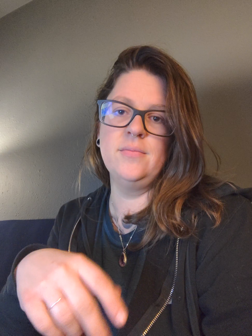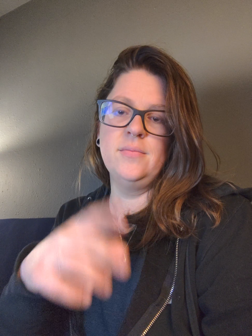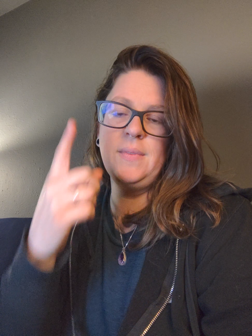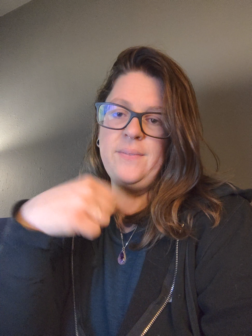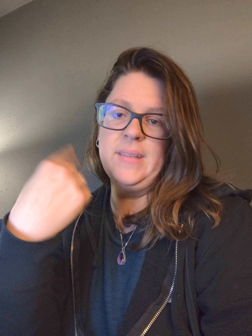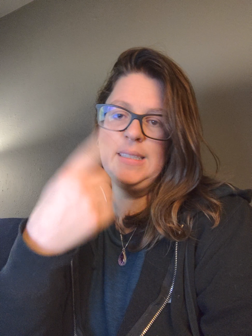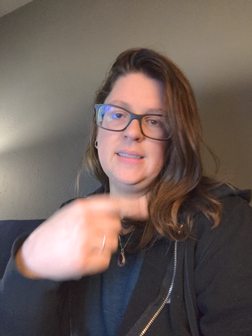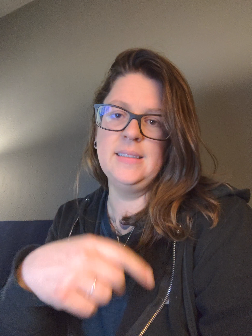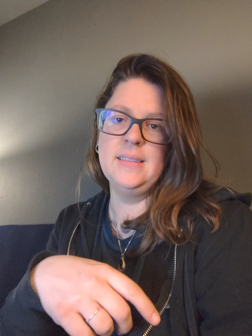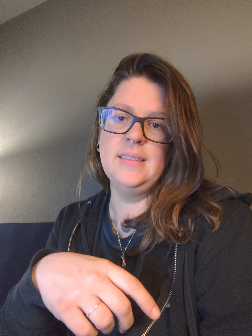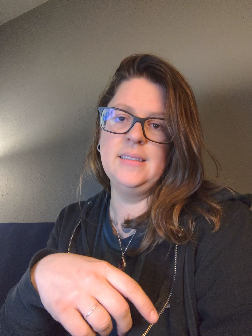face